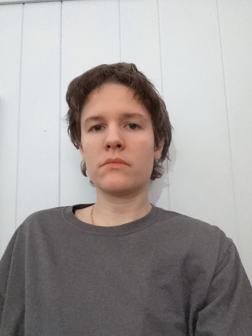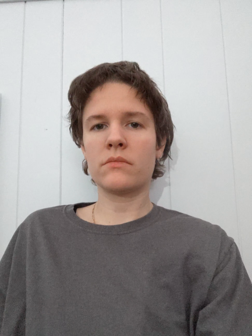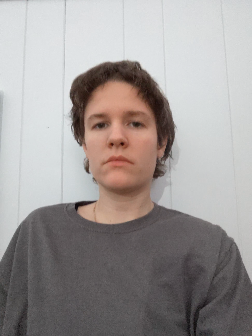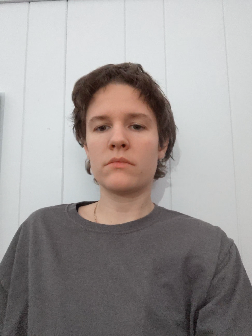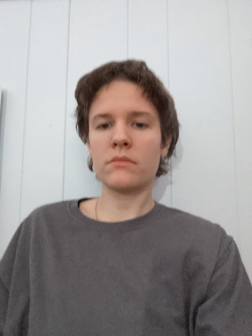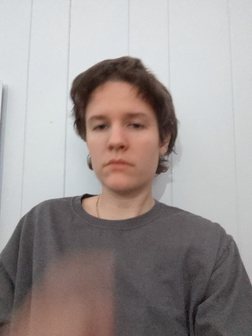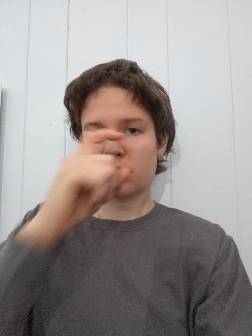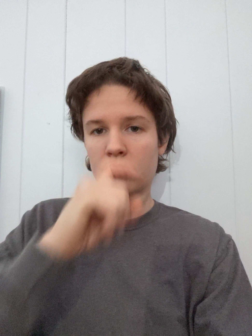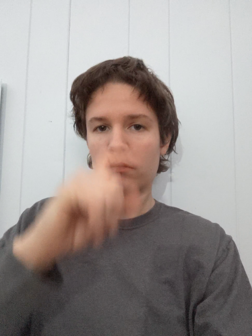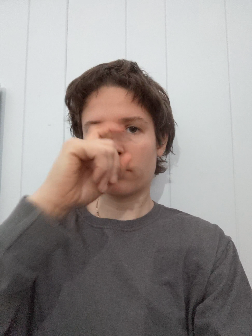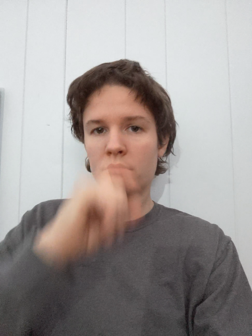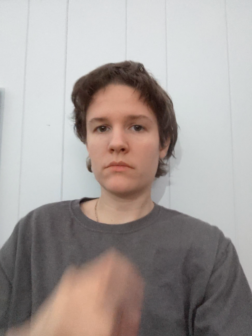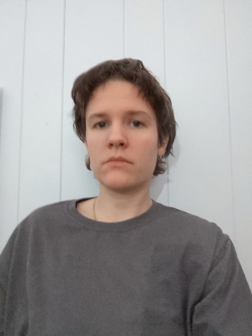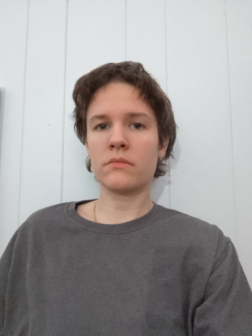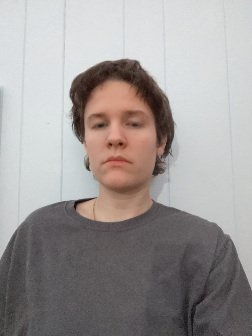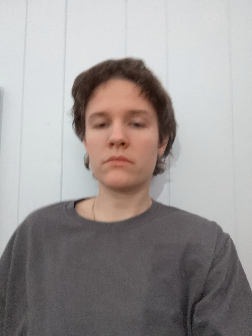doll